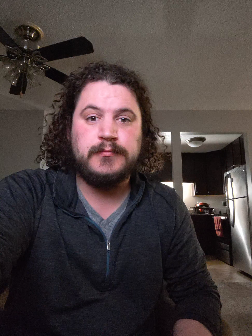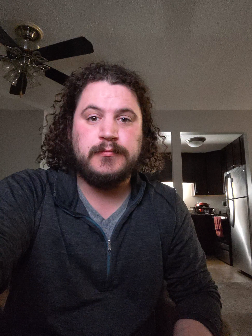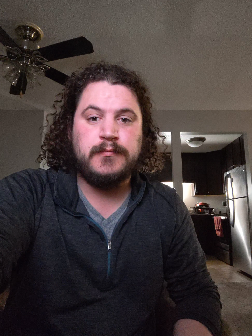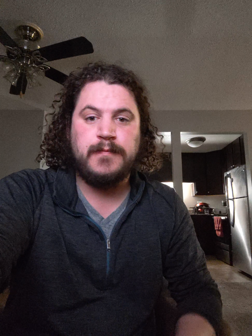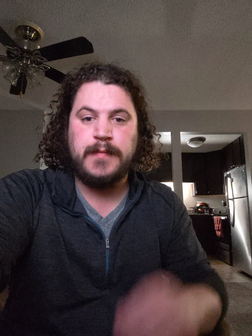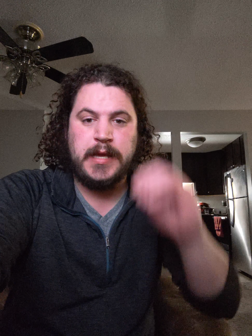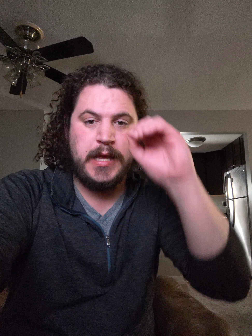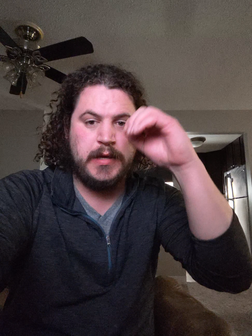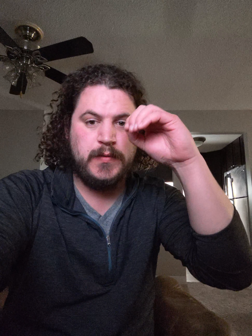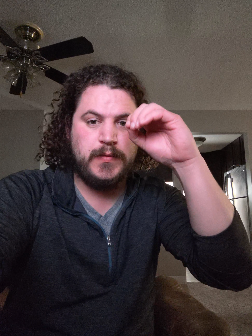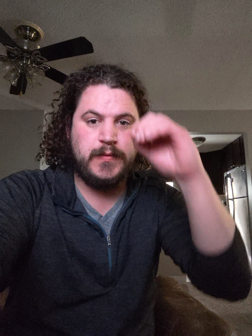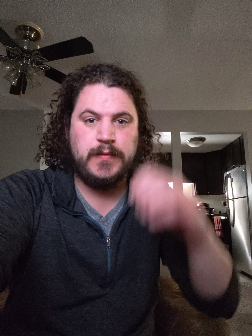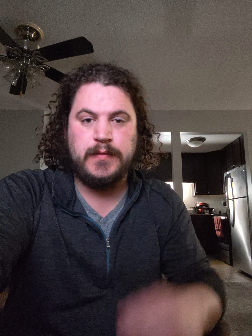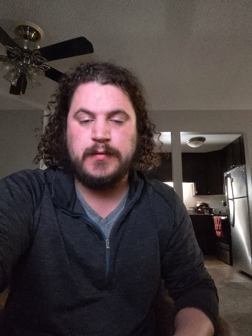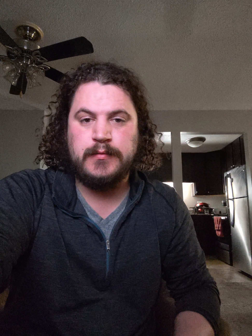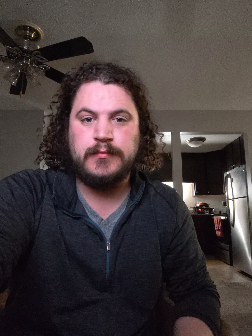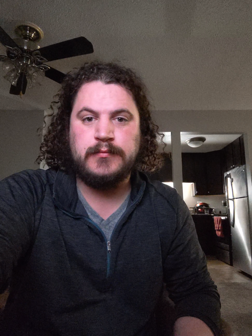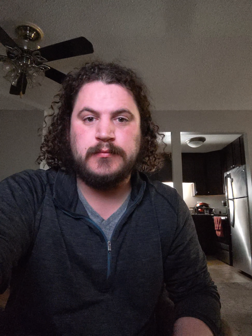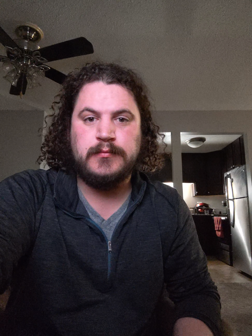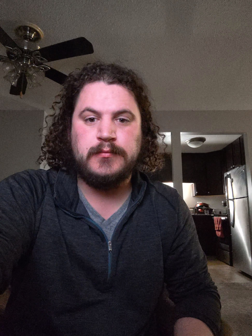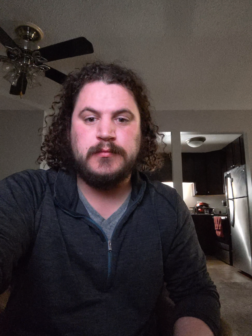owl